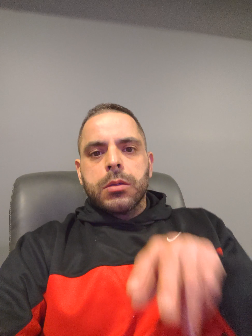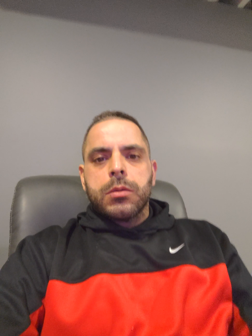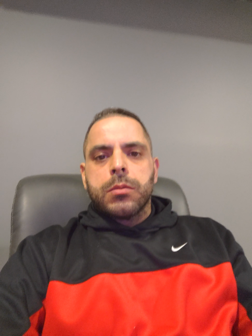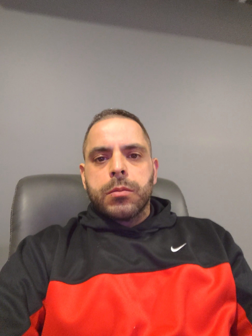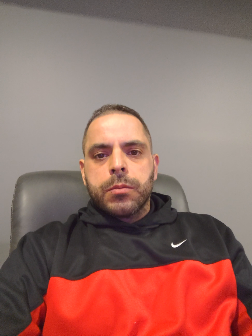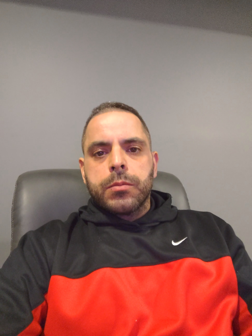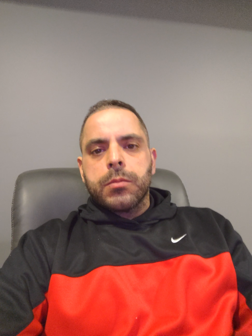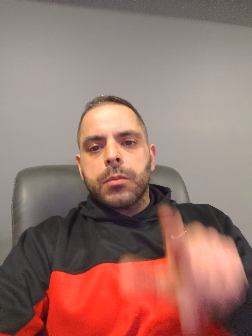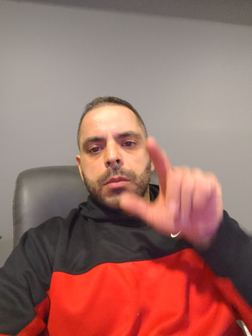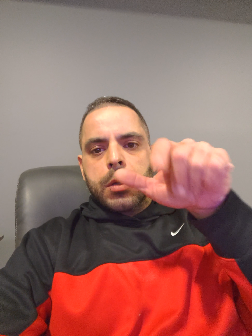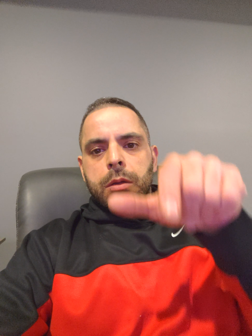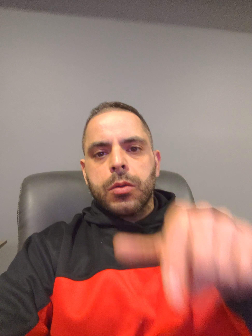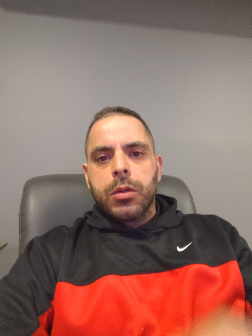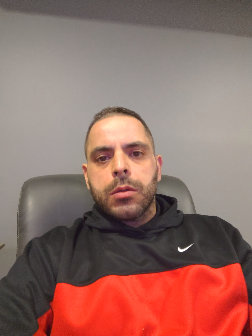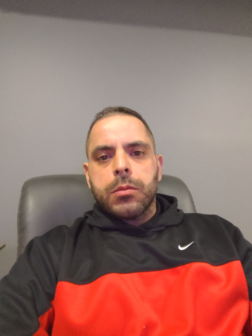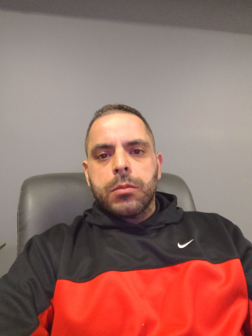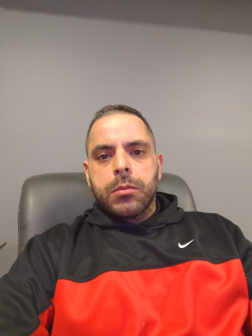later